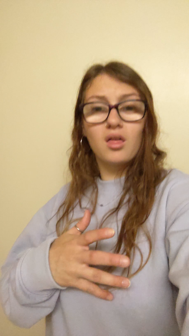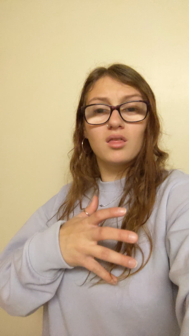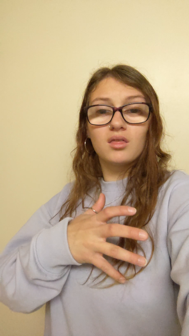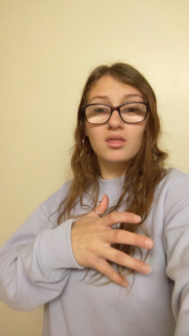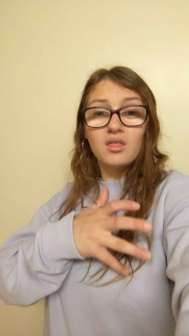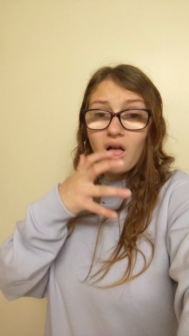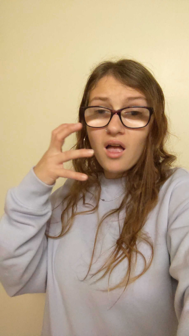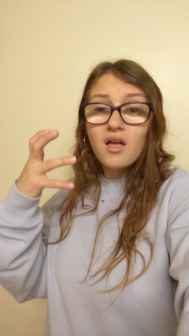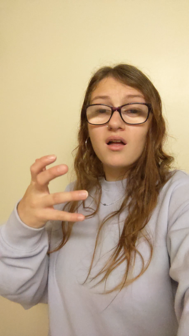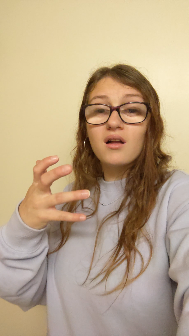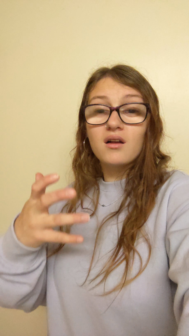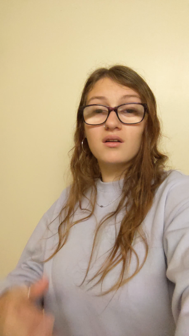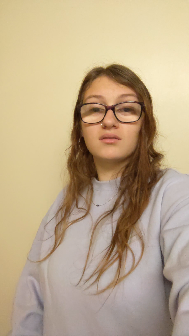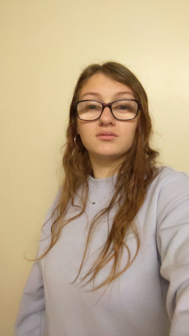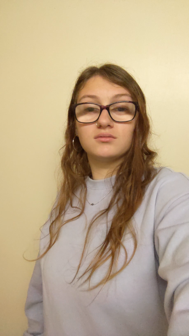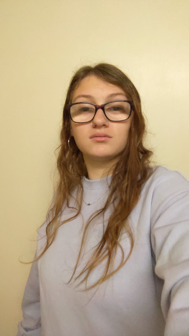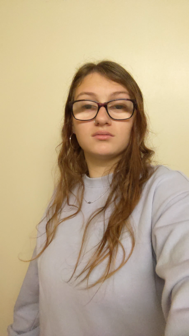a lot